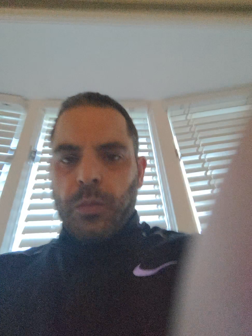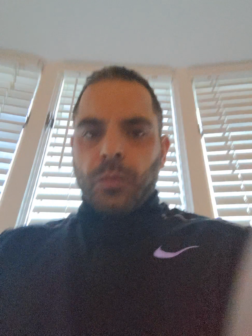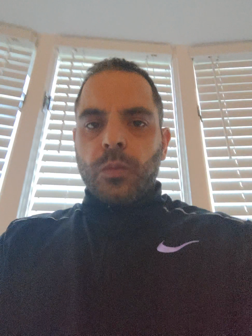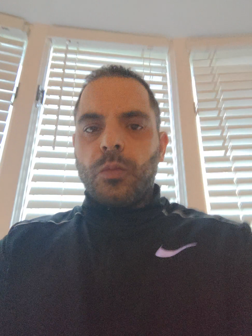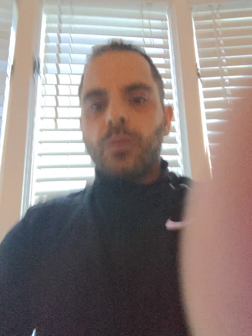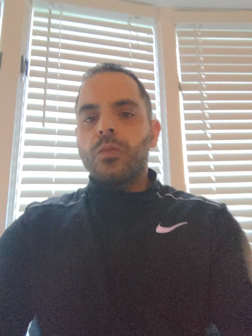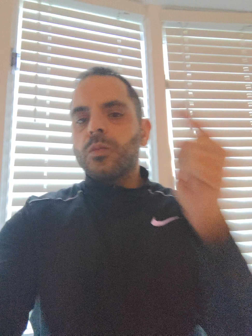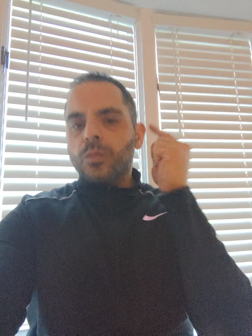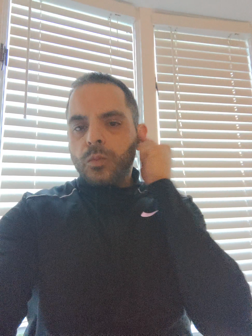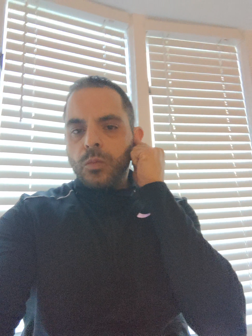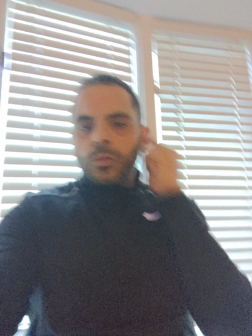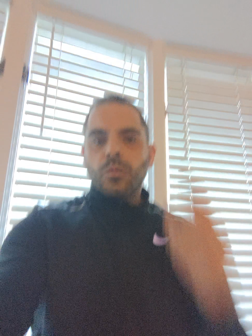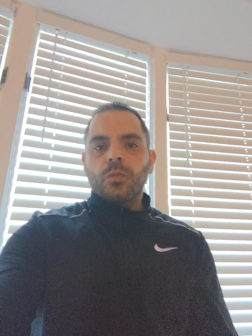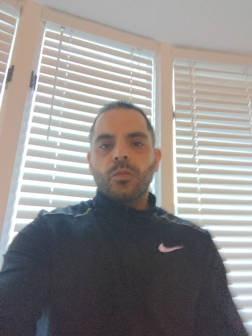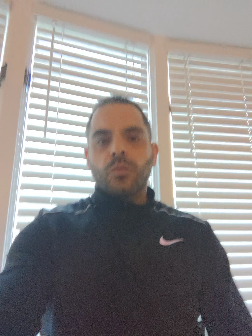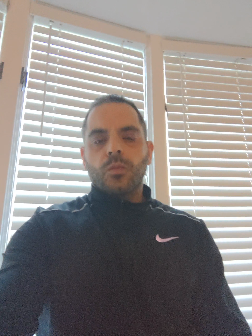ear